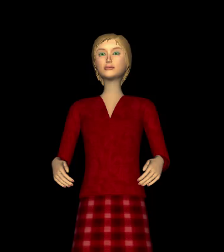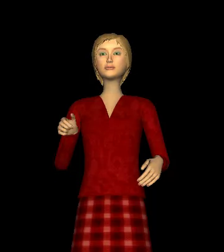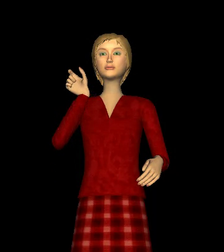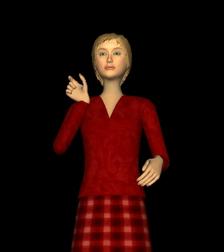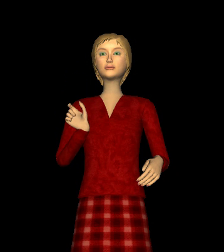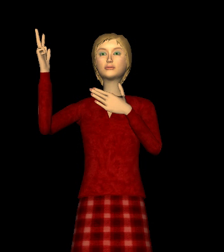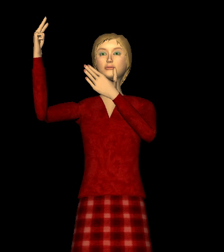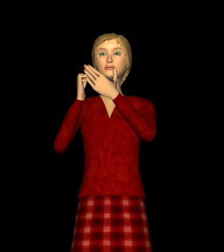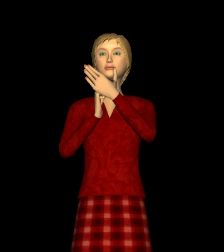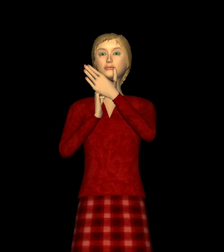فنان